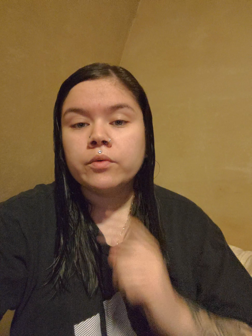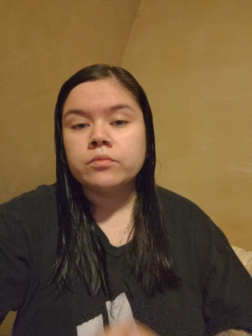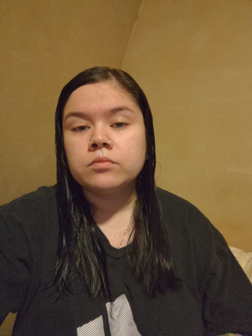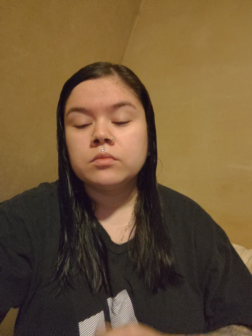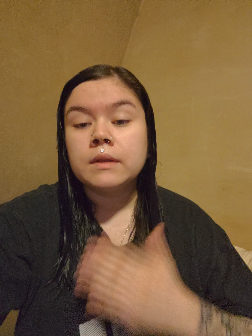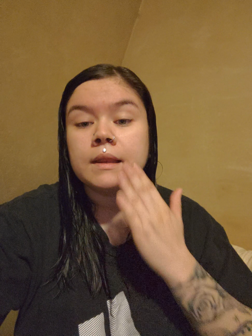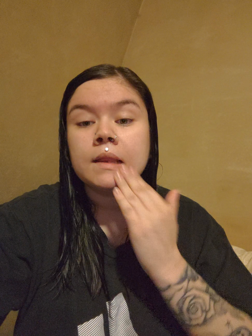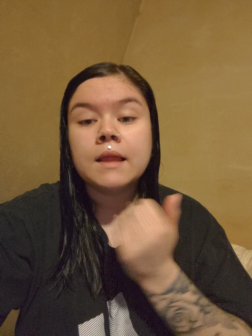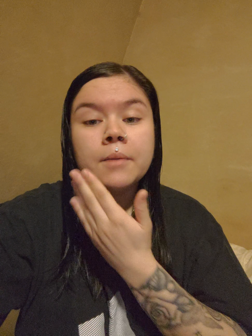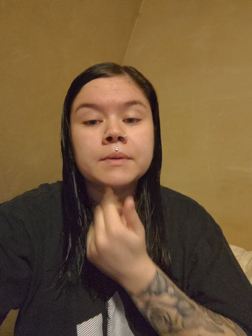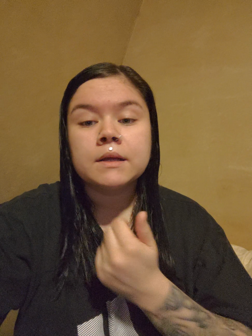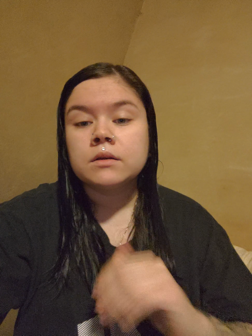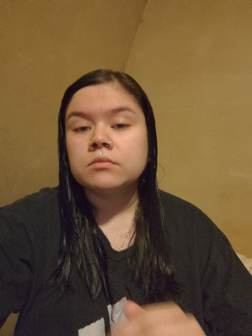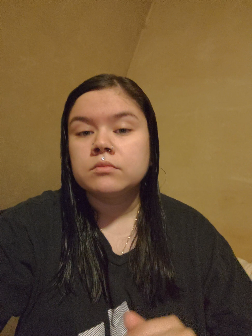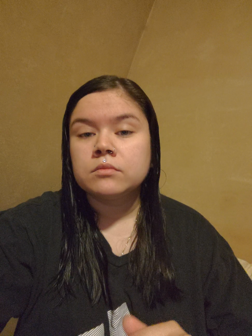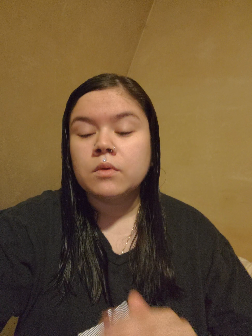napkin